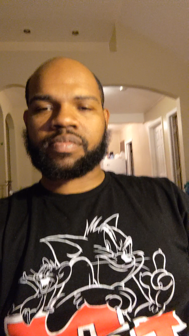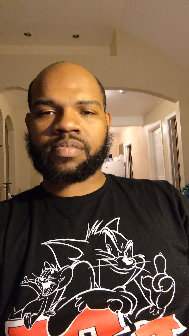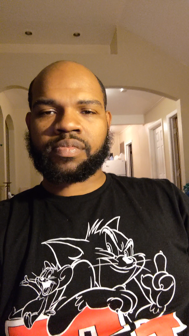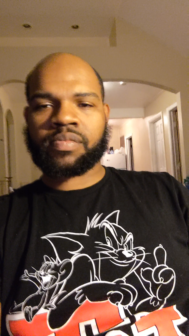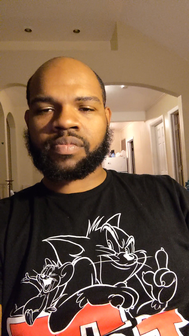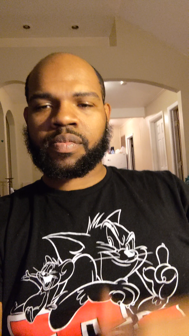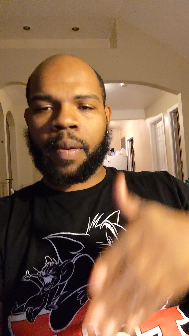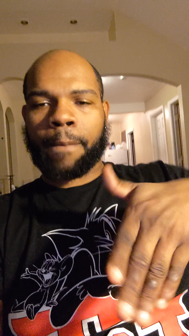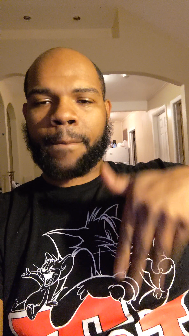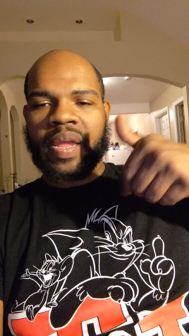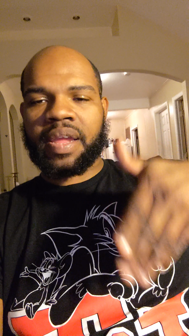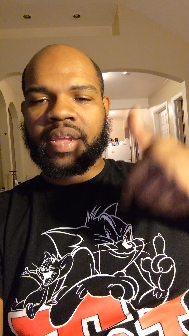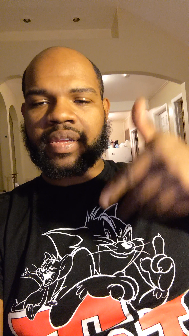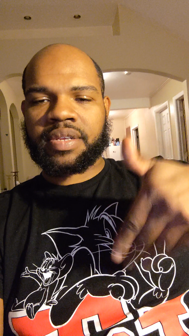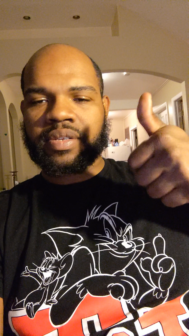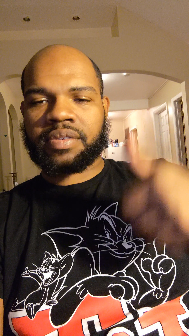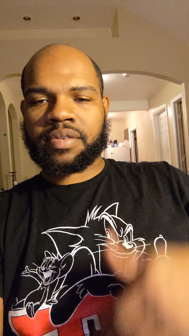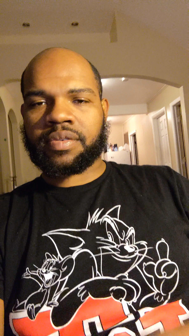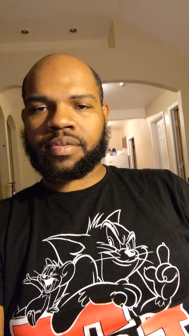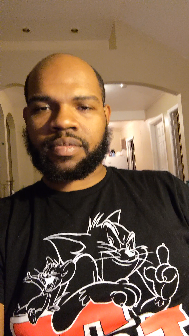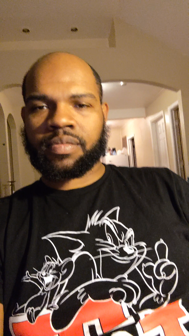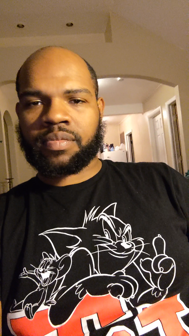pants